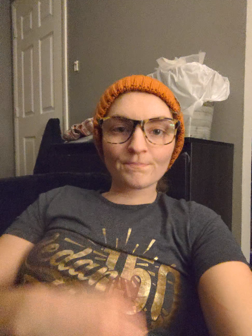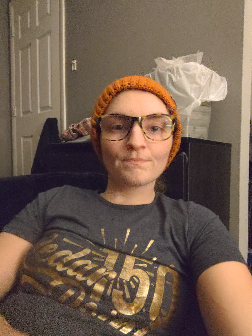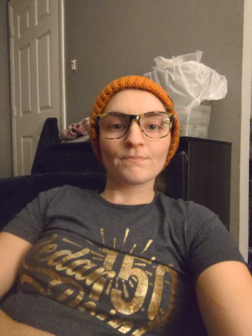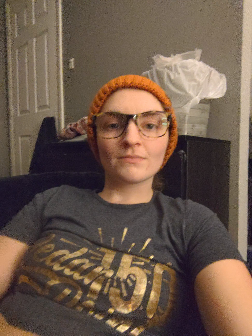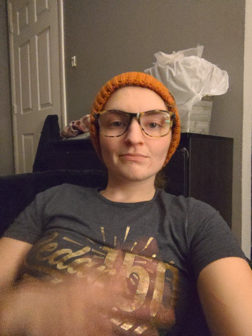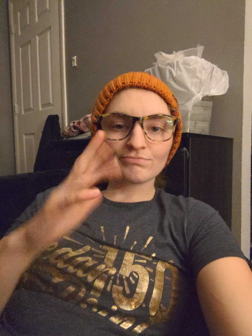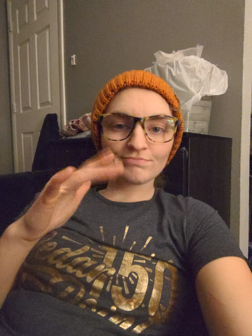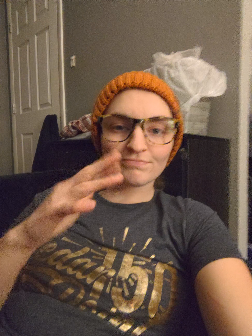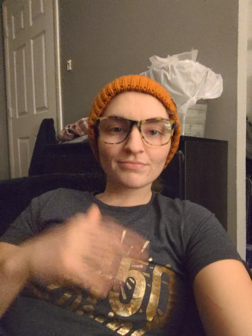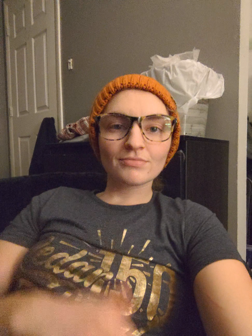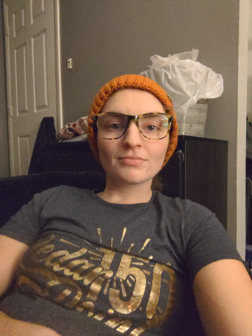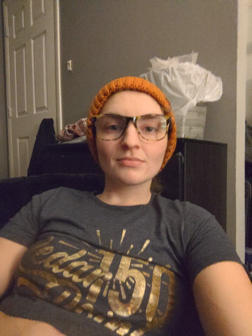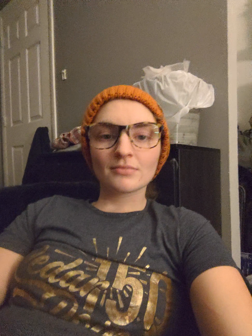finger